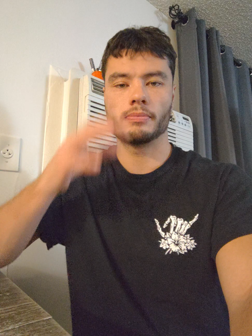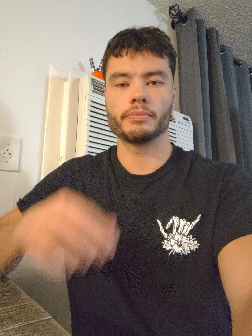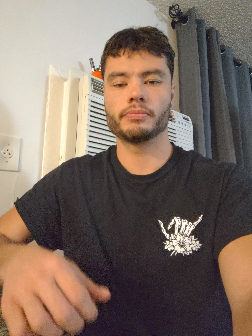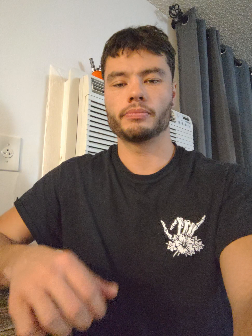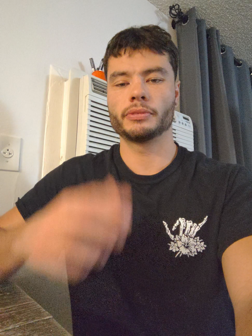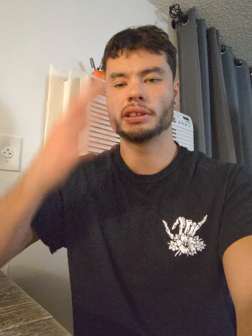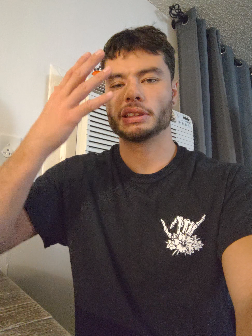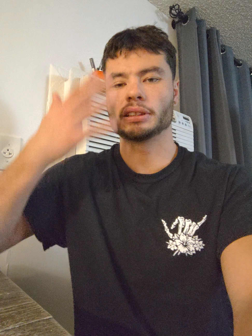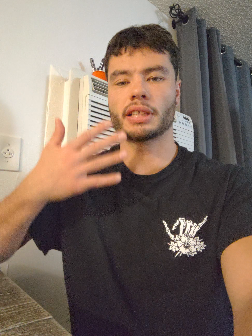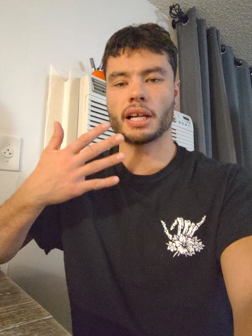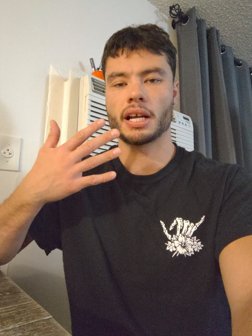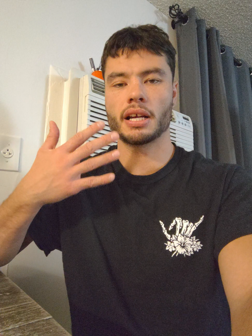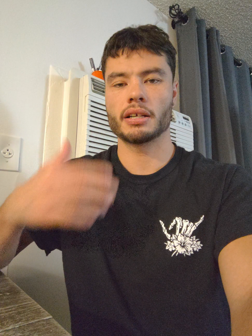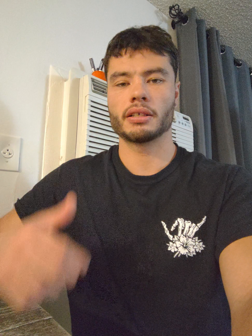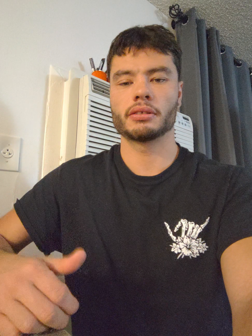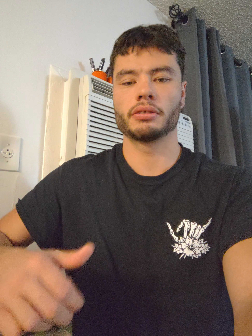sad